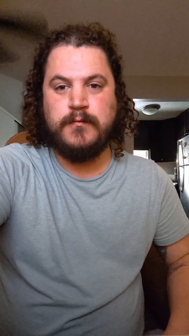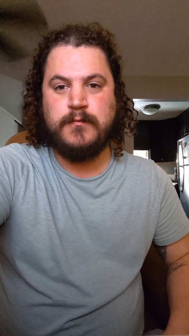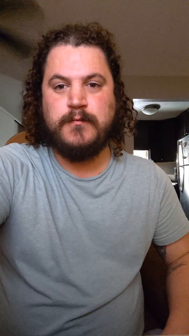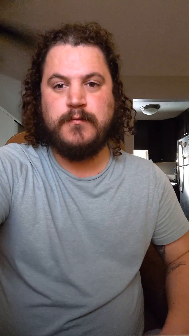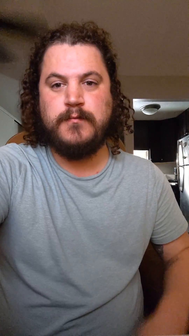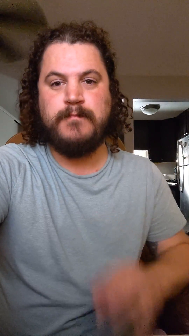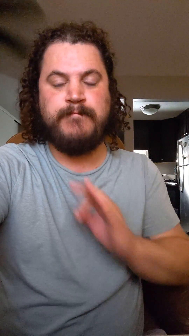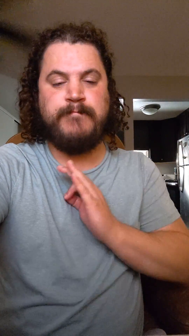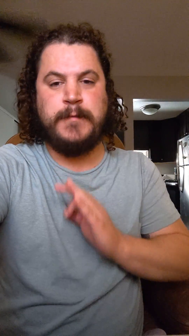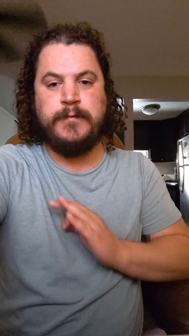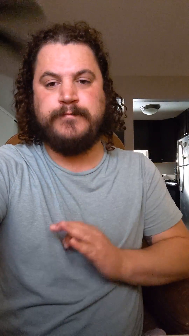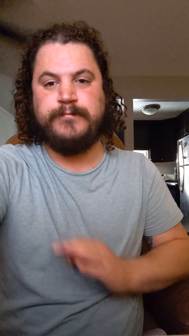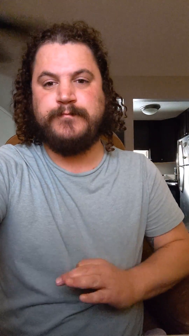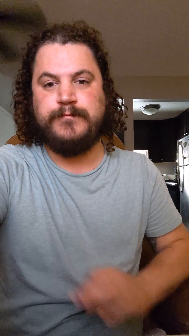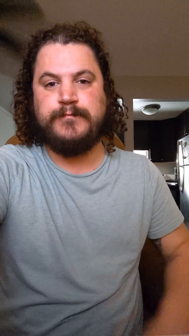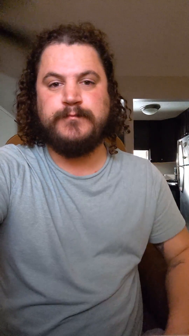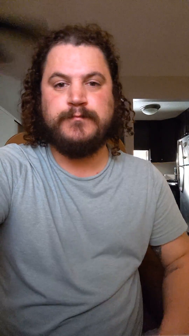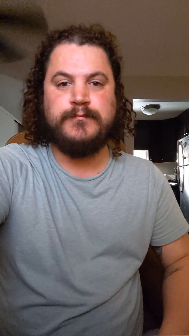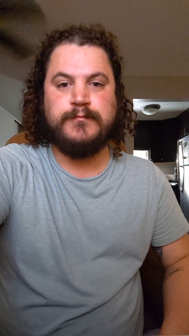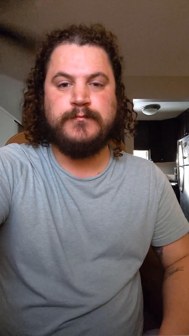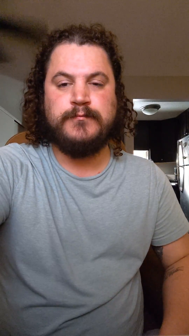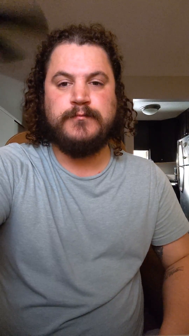button